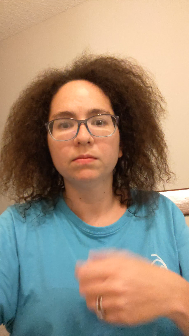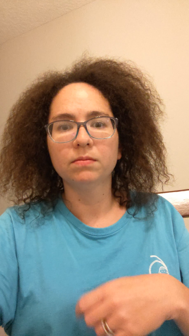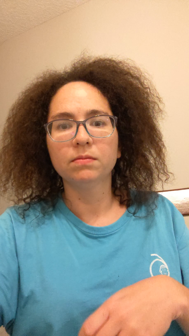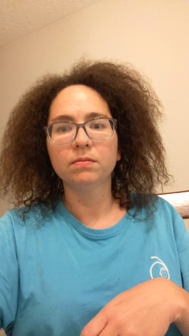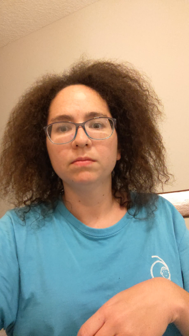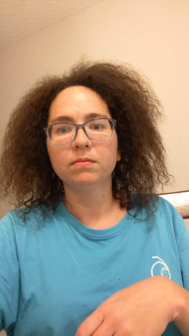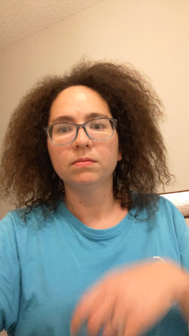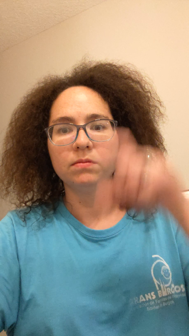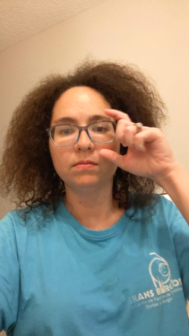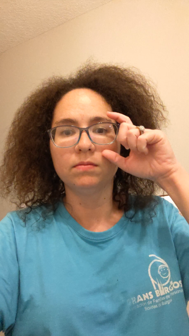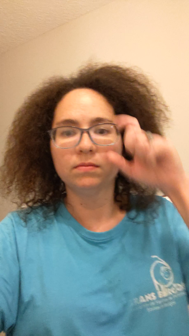glasses